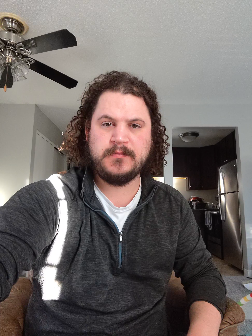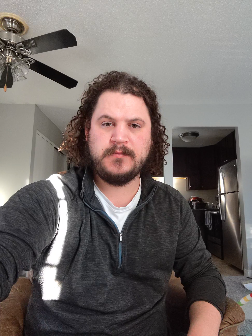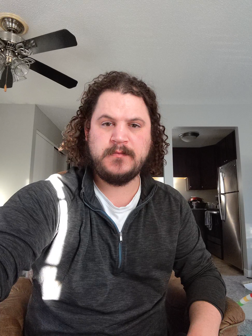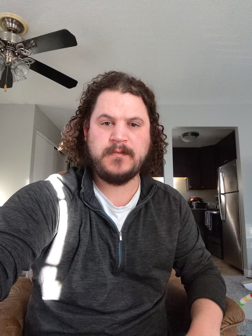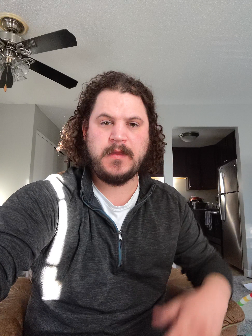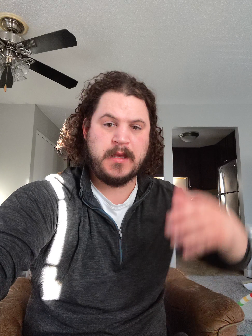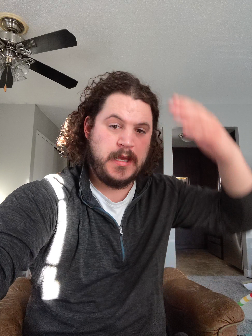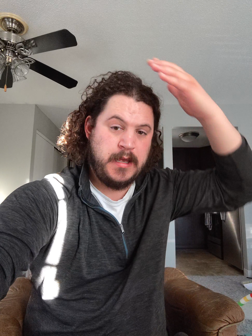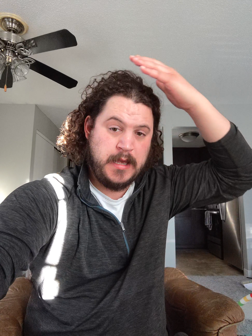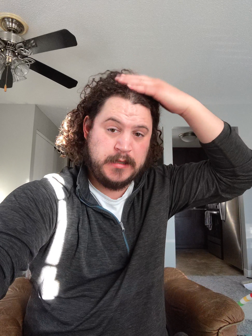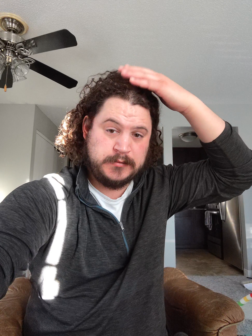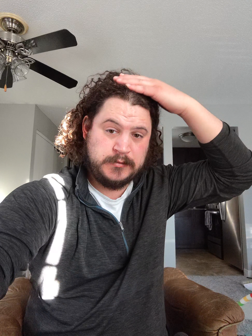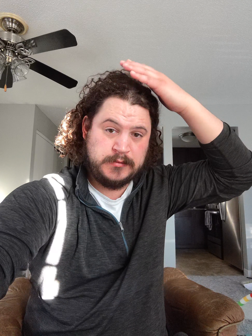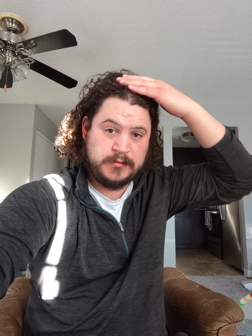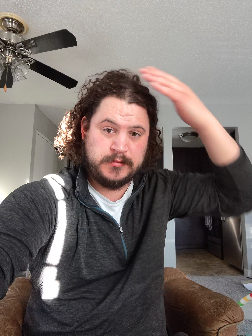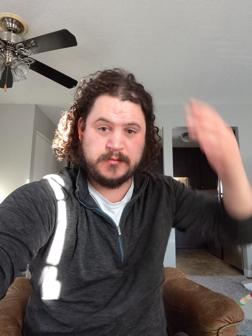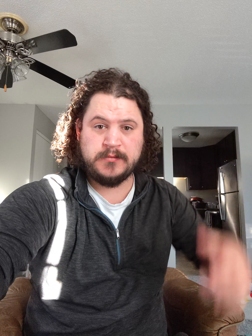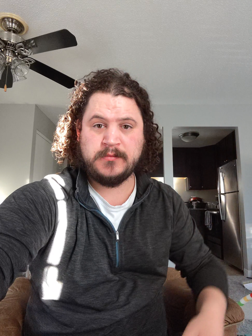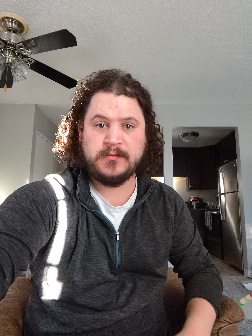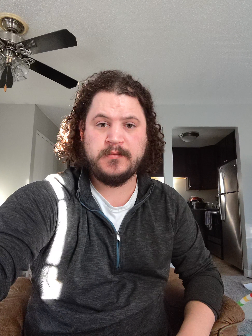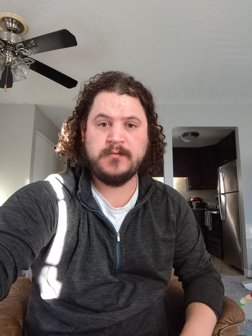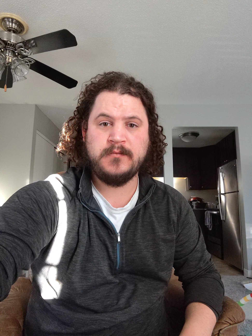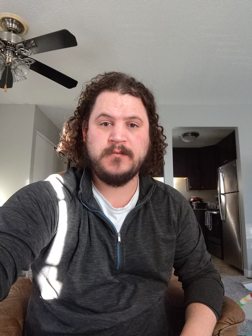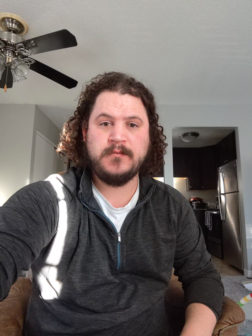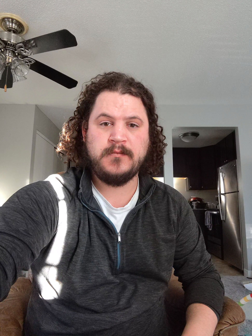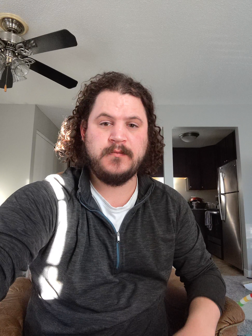hat